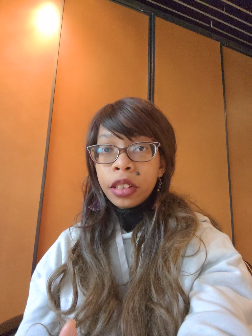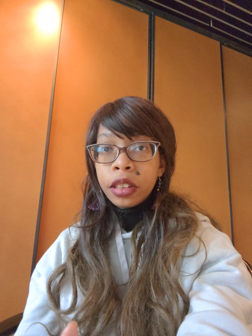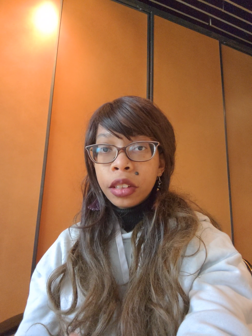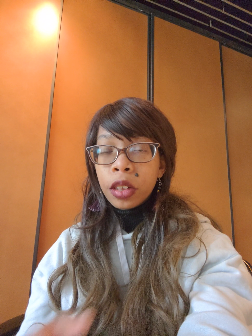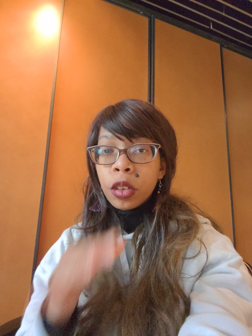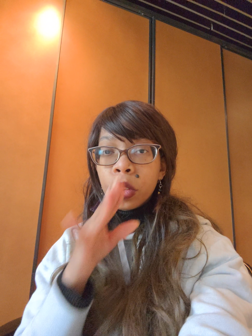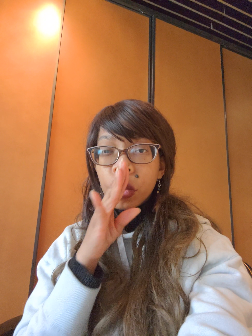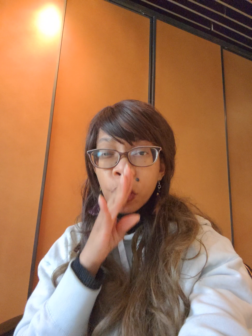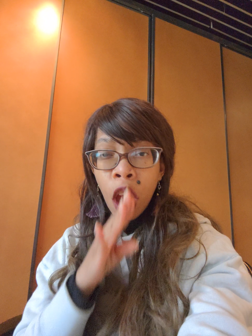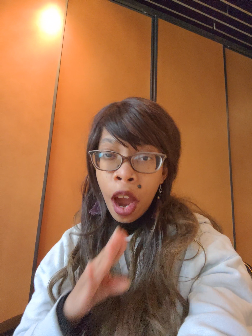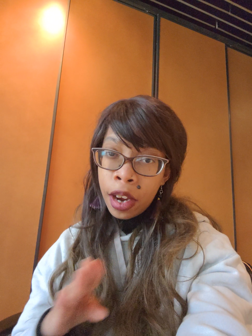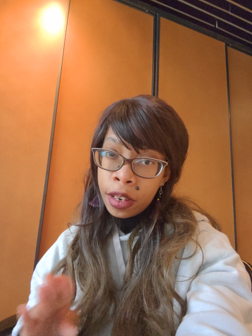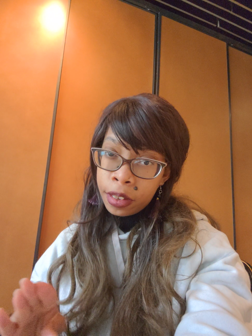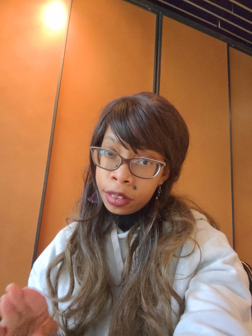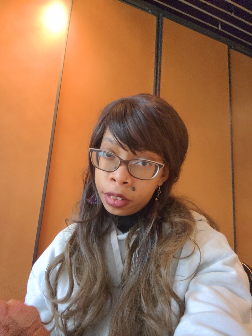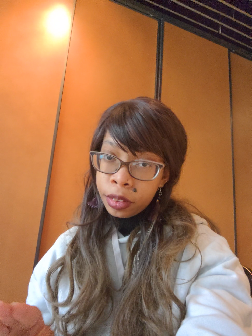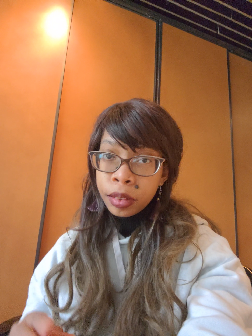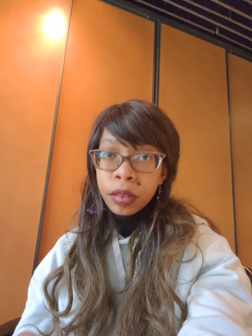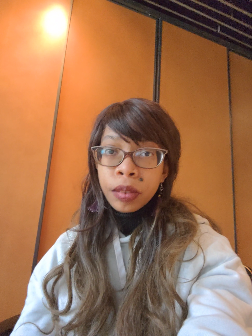quiet